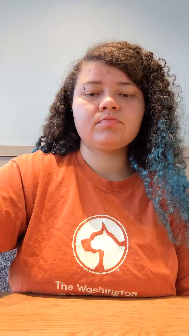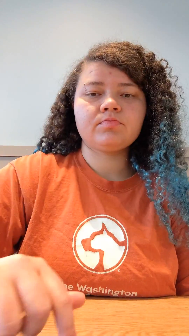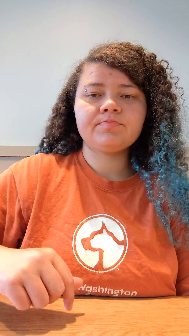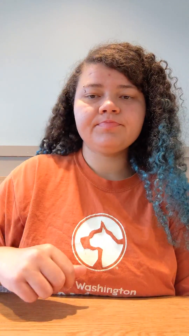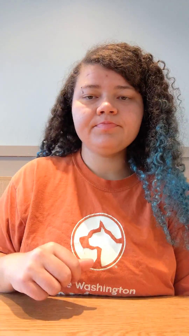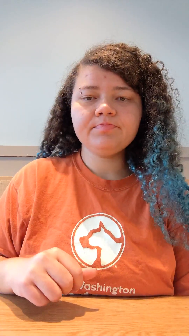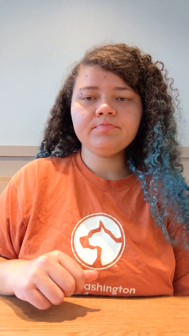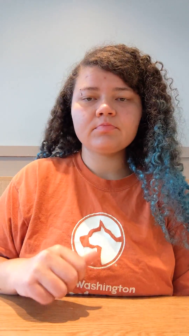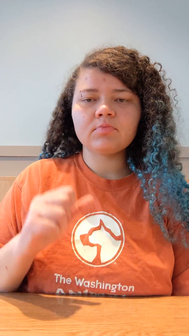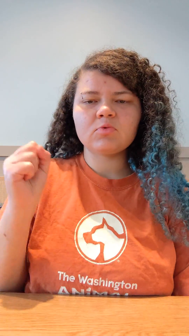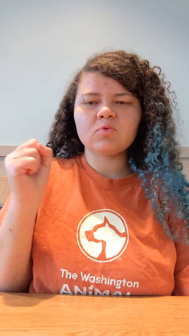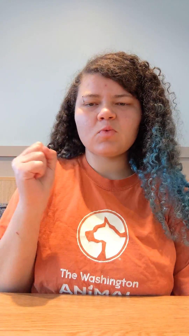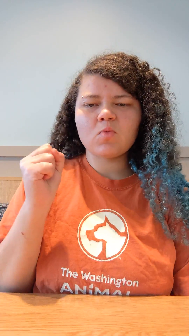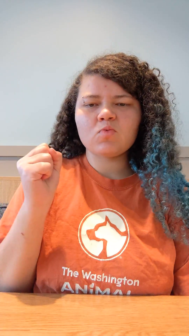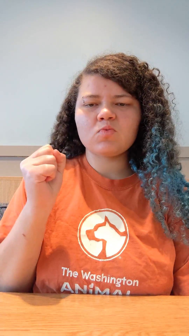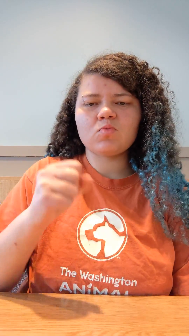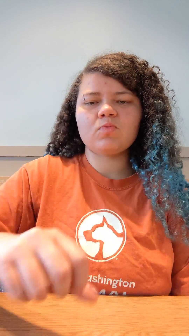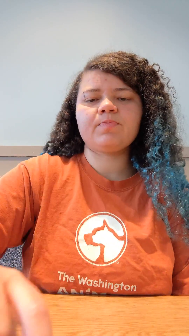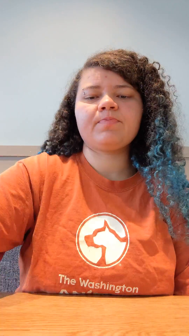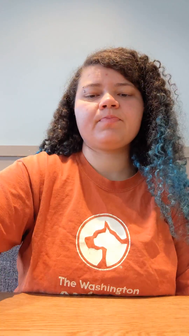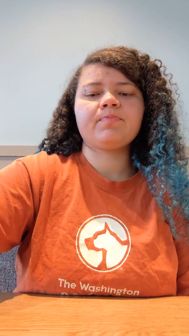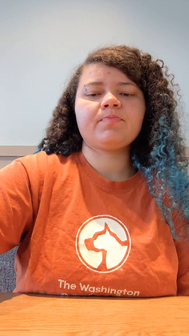cold